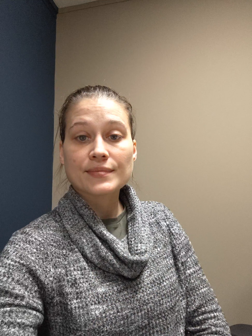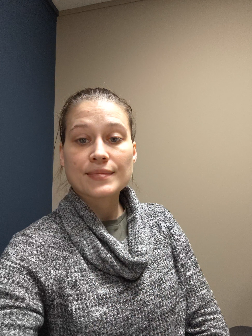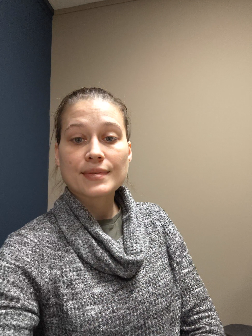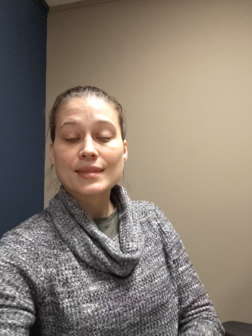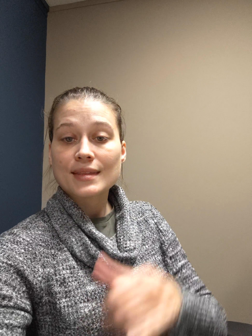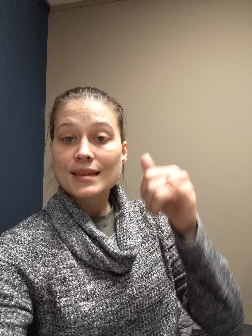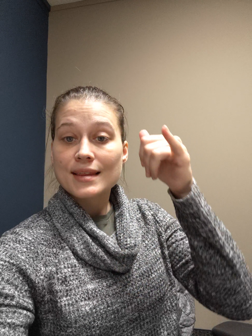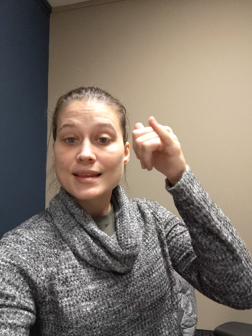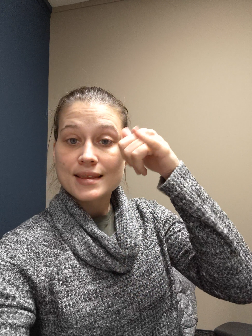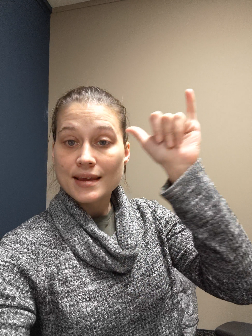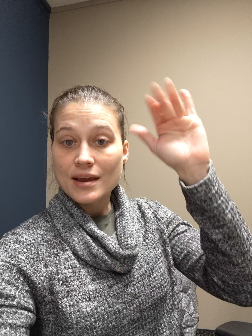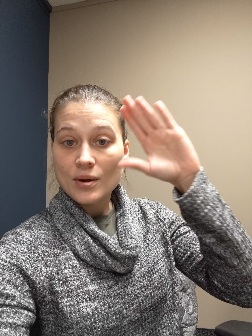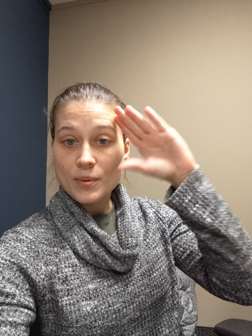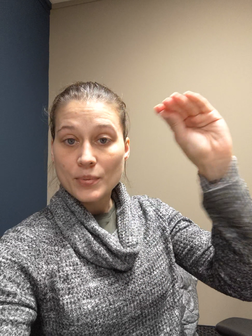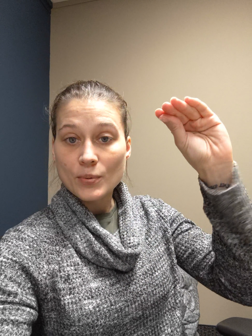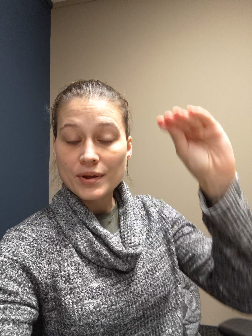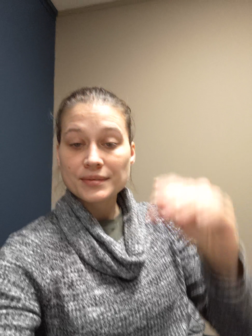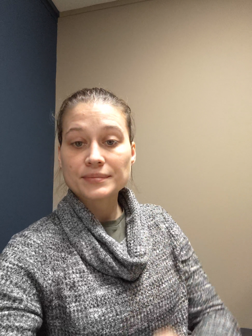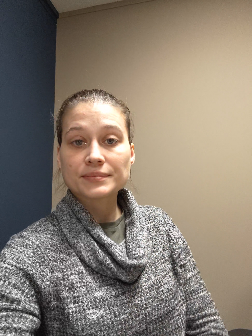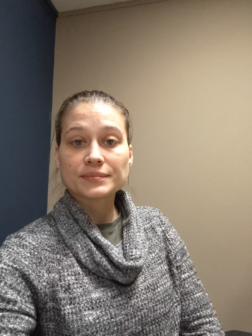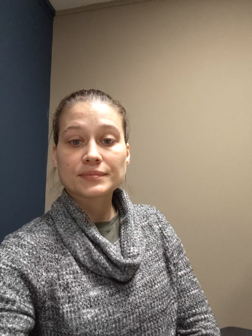cowboy